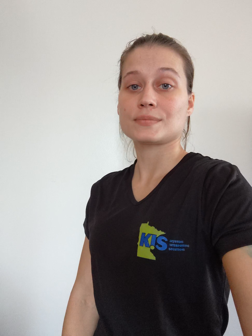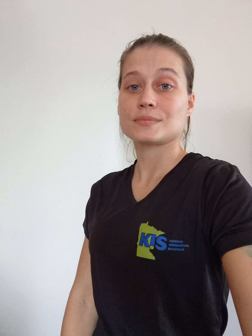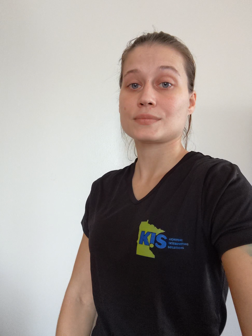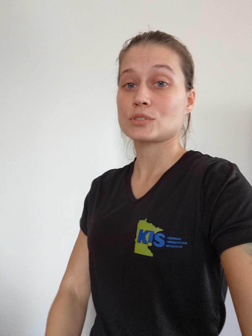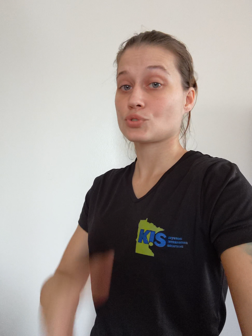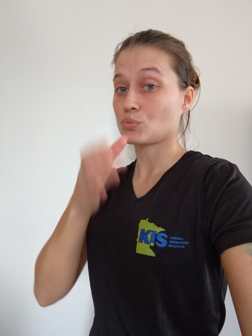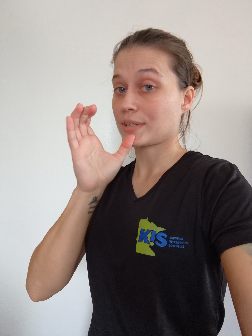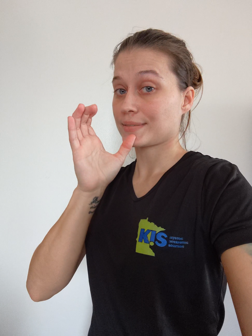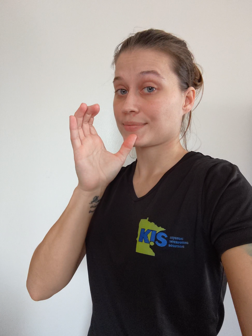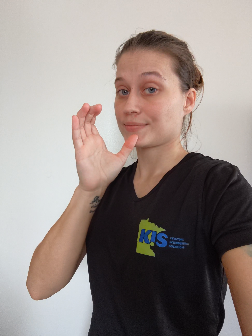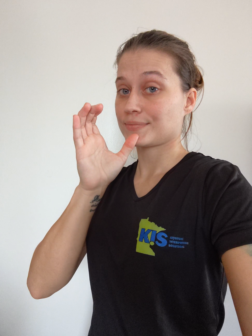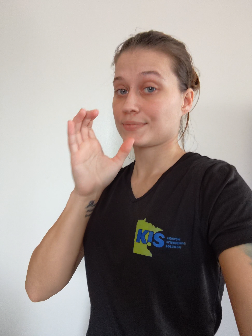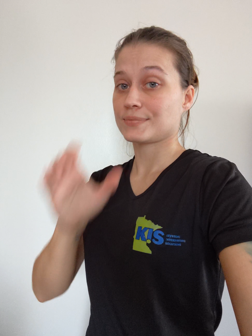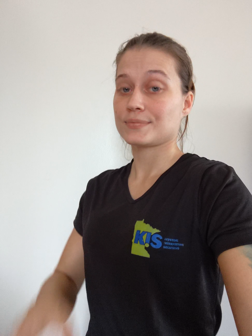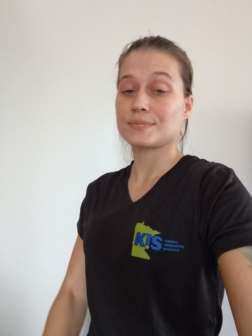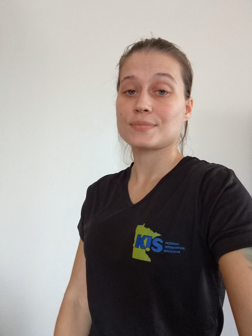drink